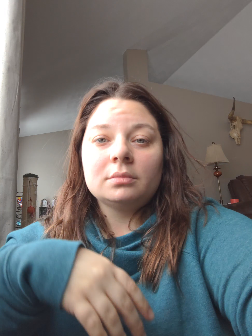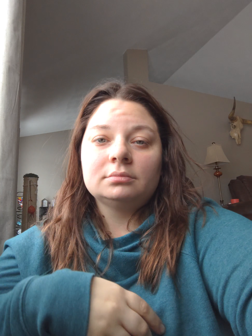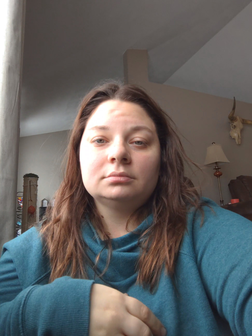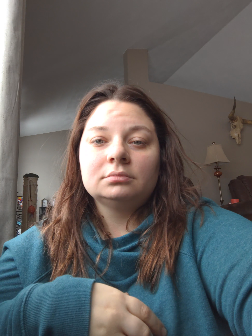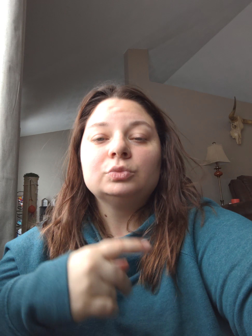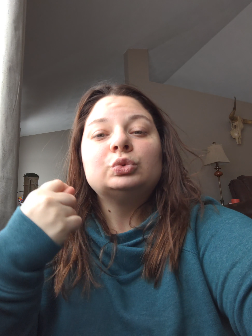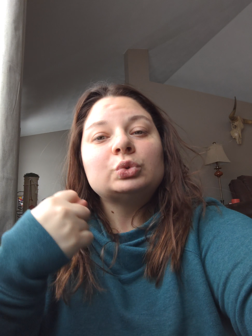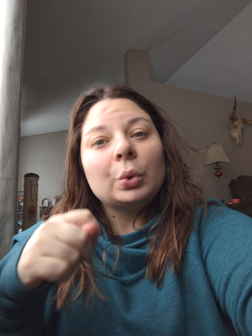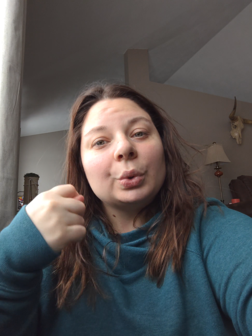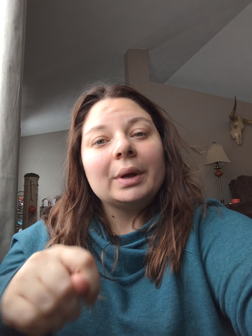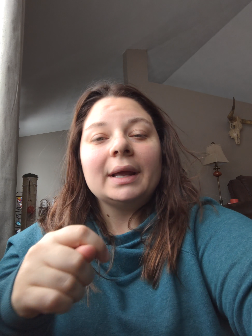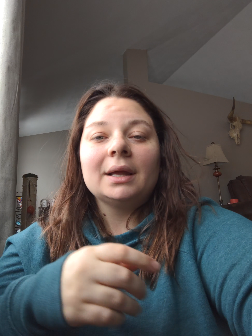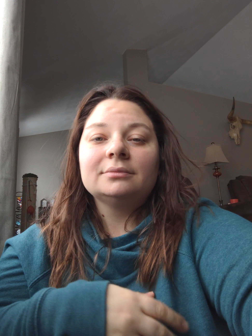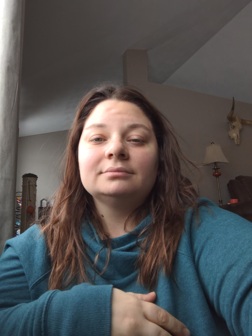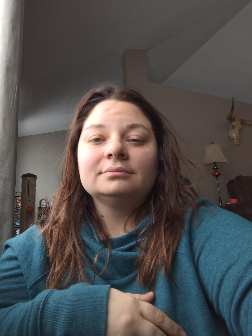toy